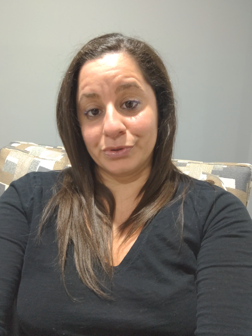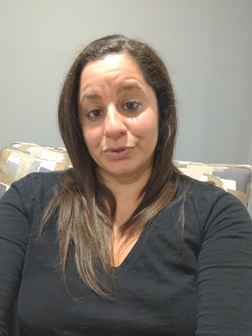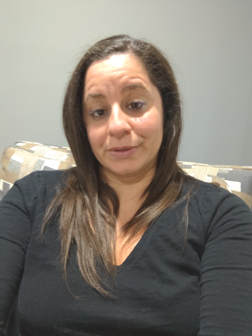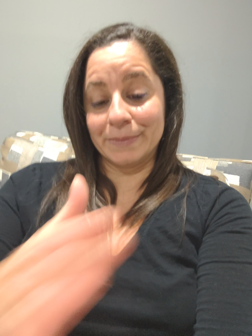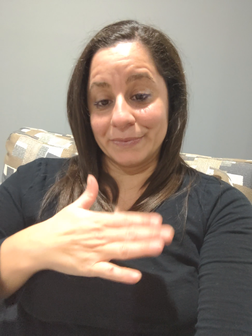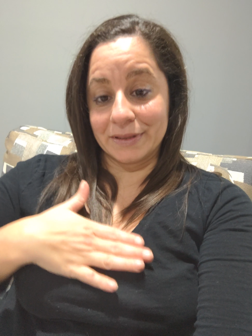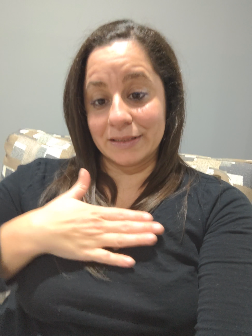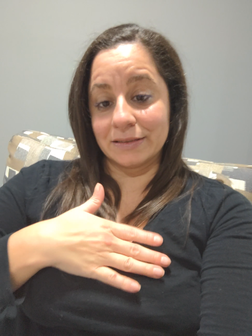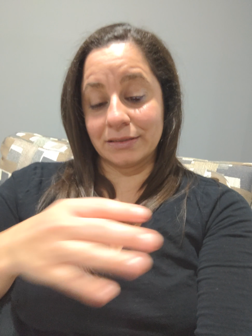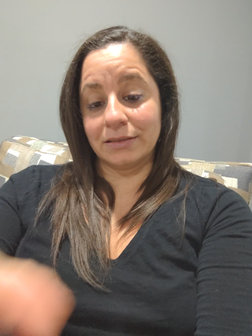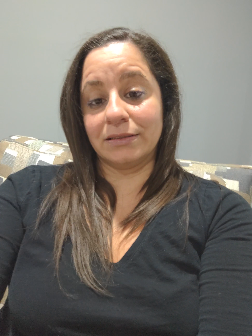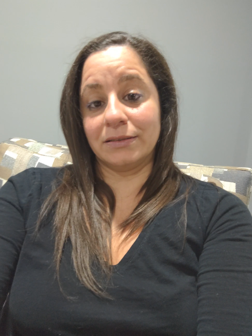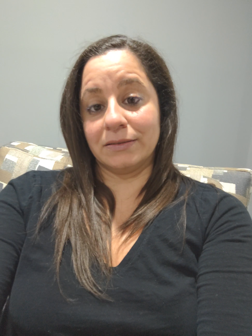please